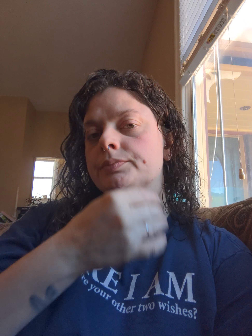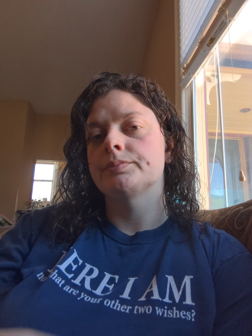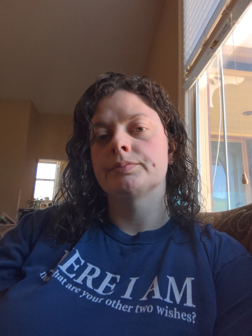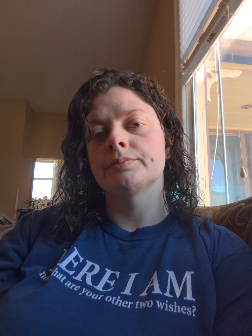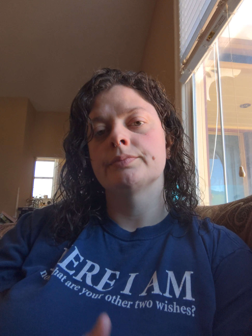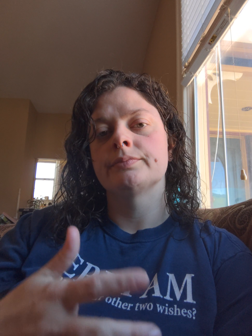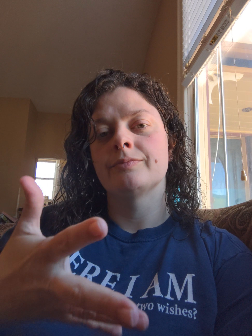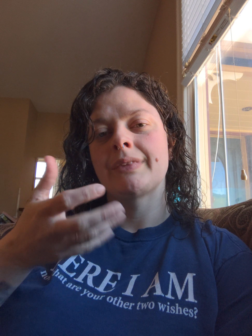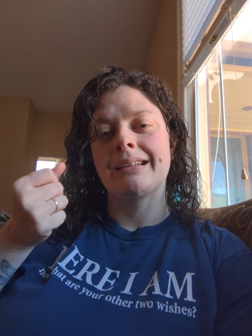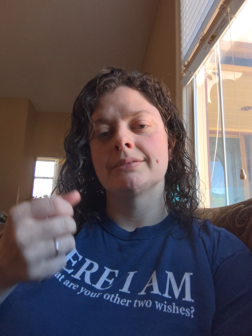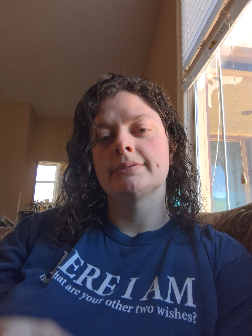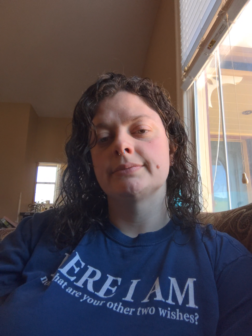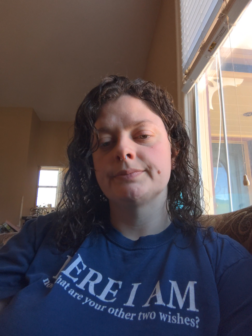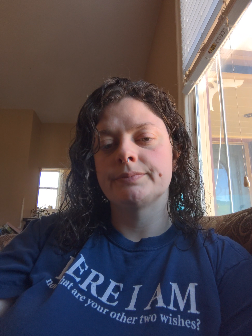fast